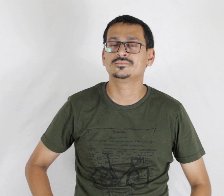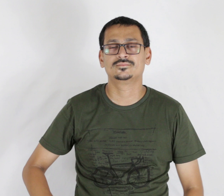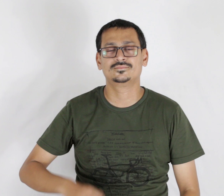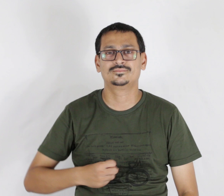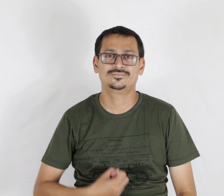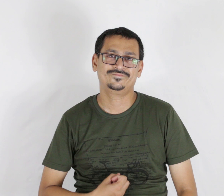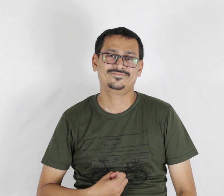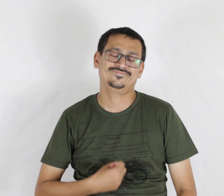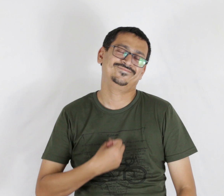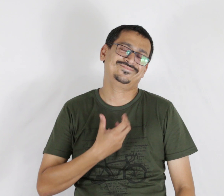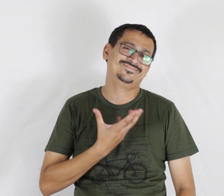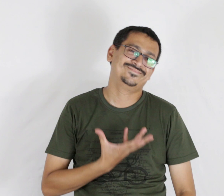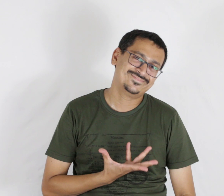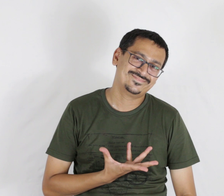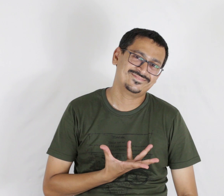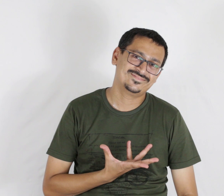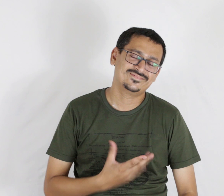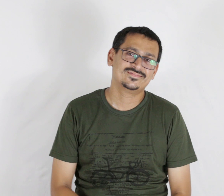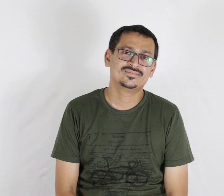glad